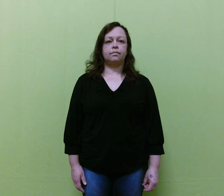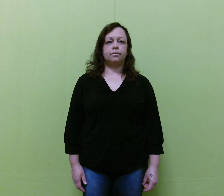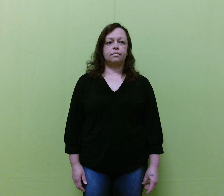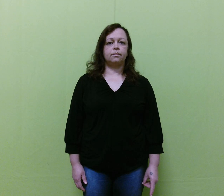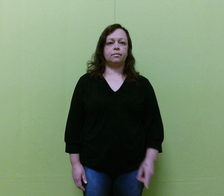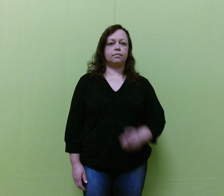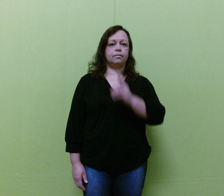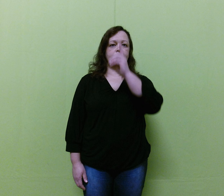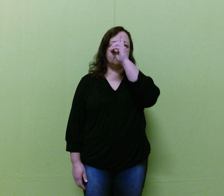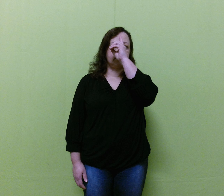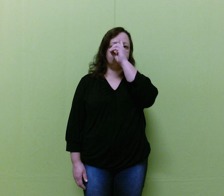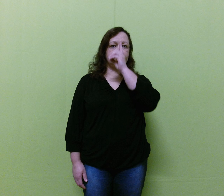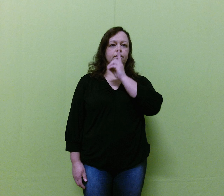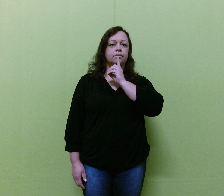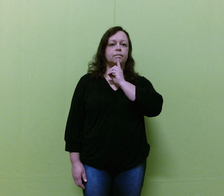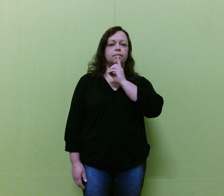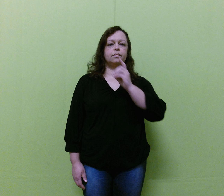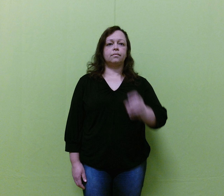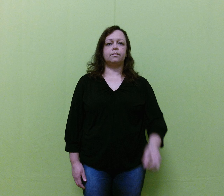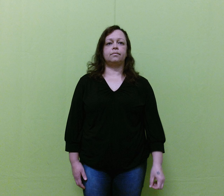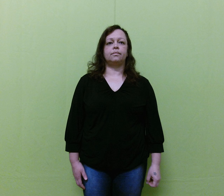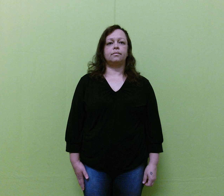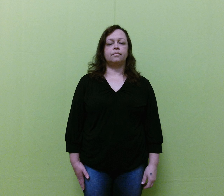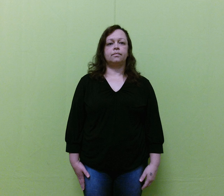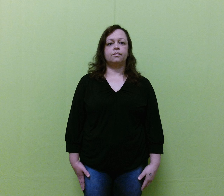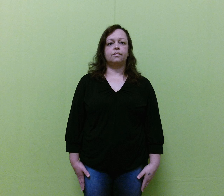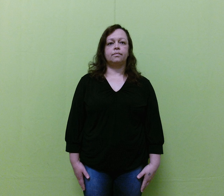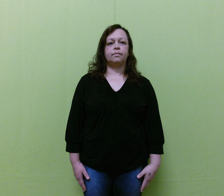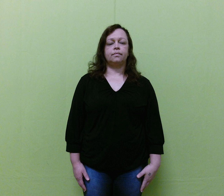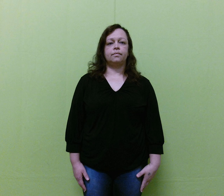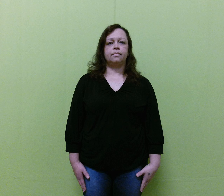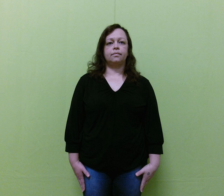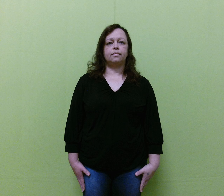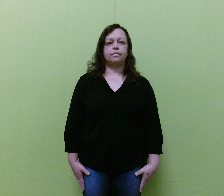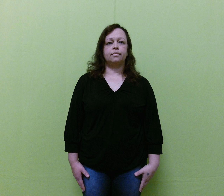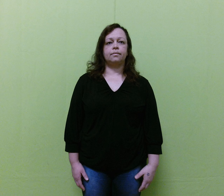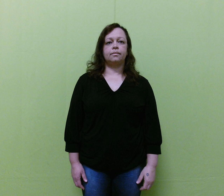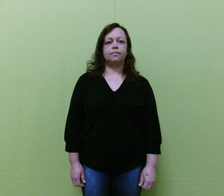amarelo